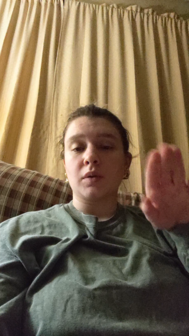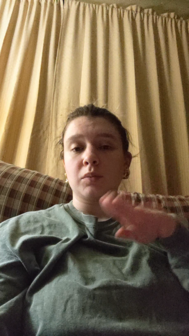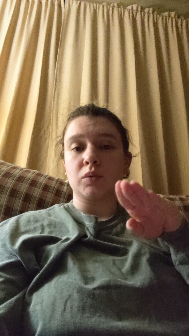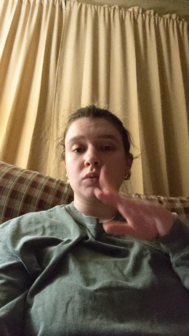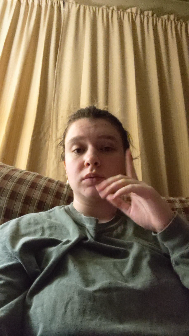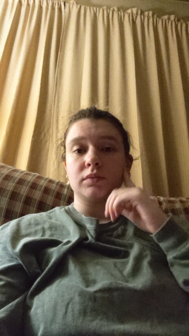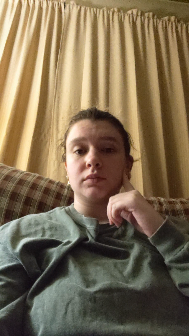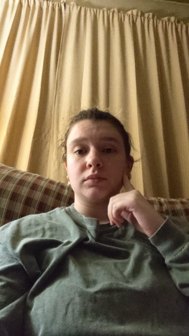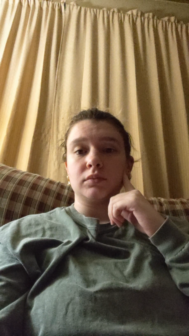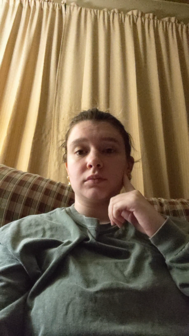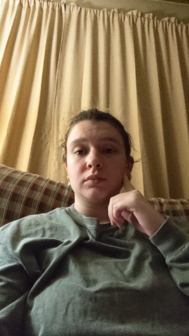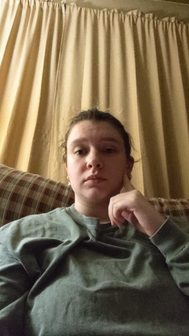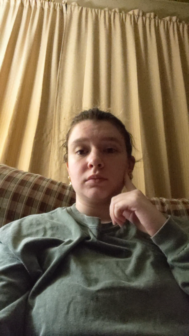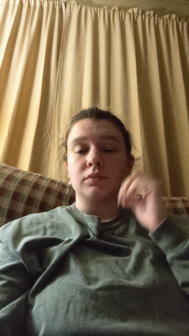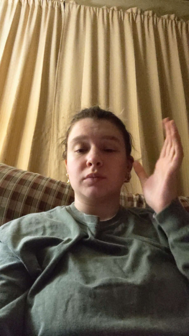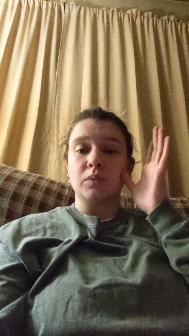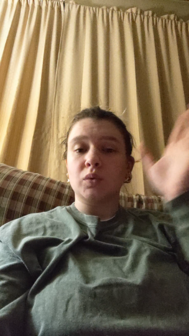moose